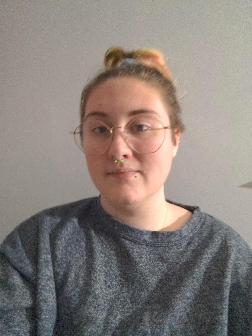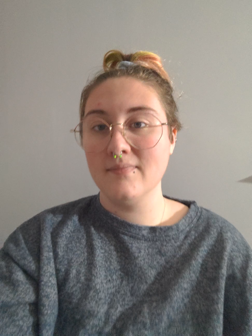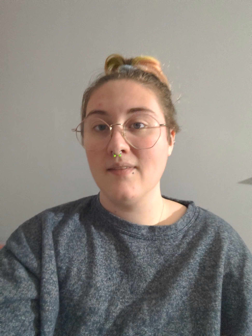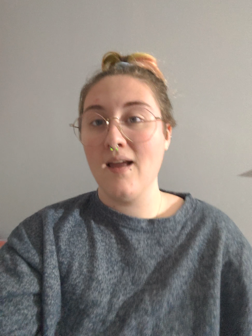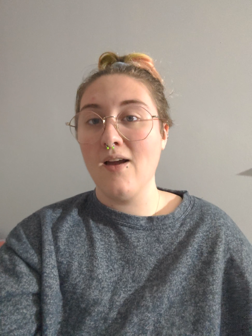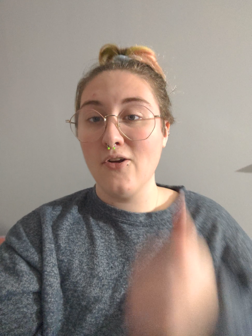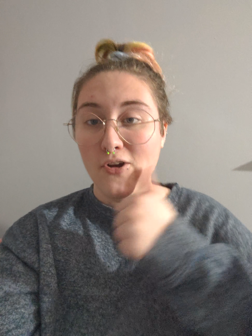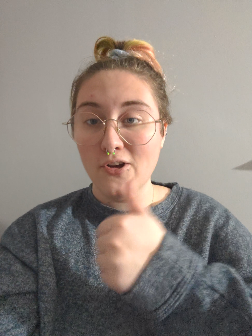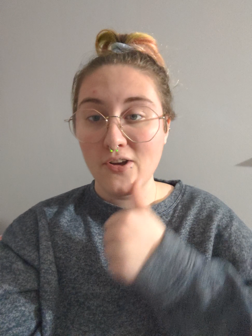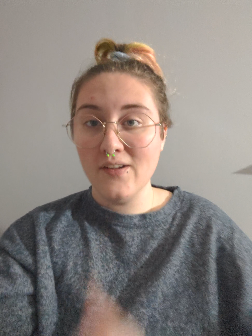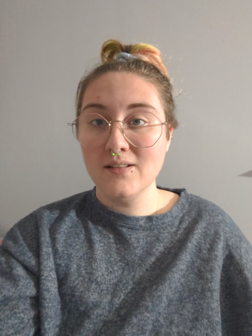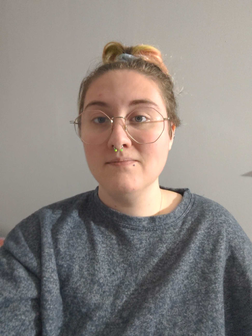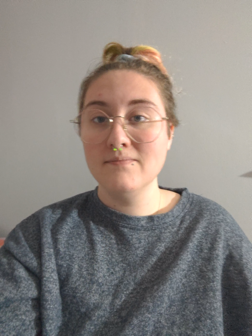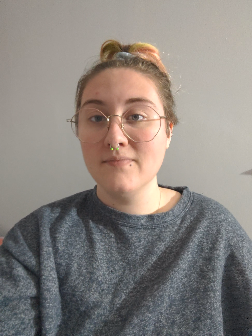girl